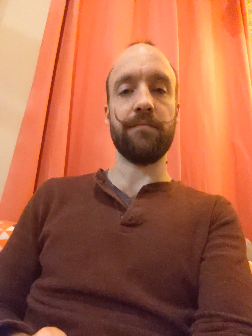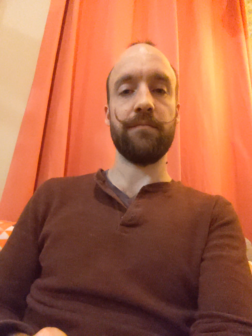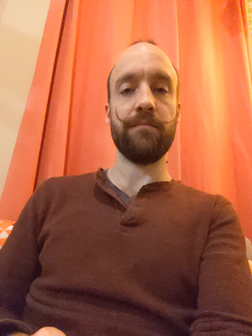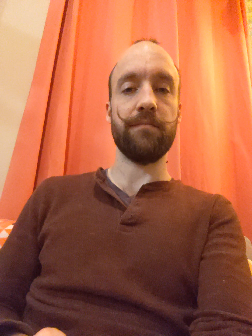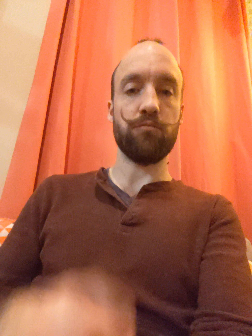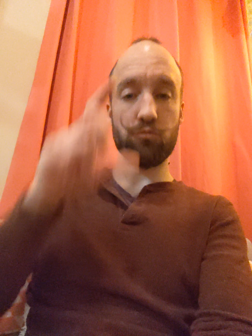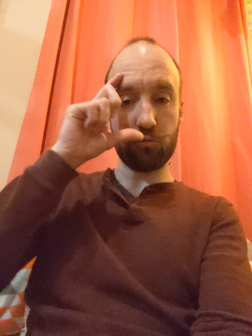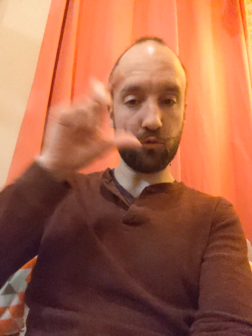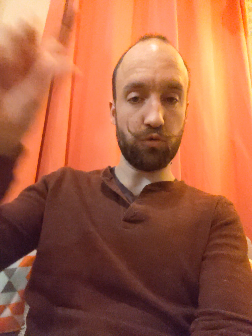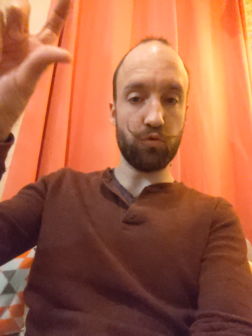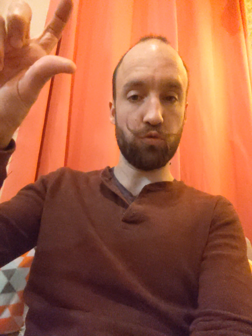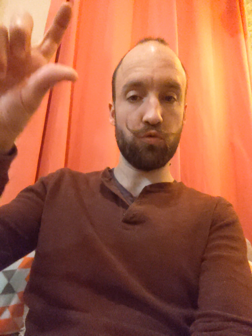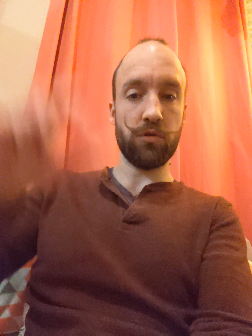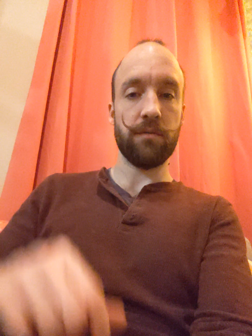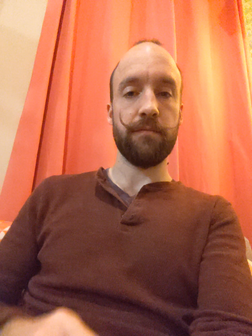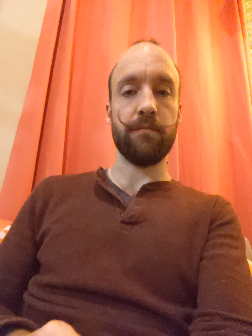moon